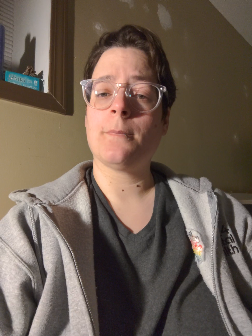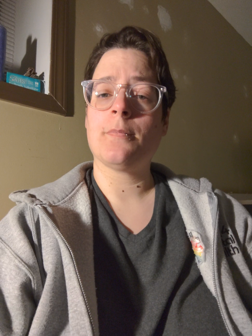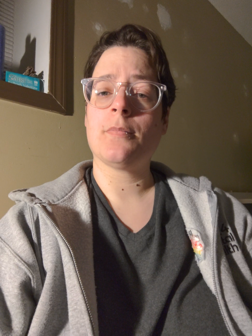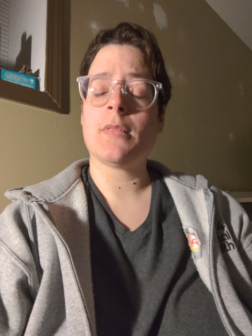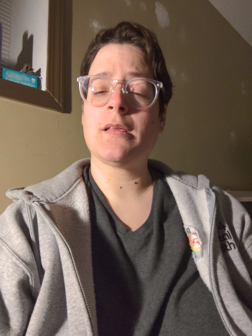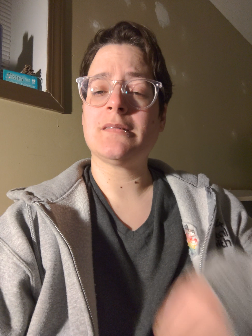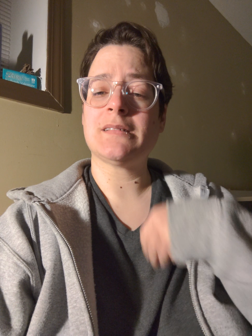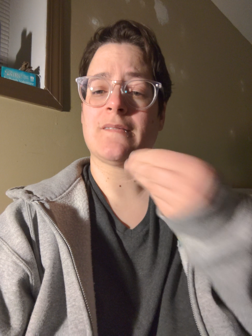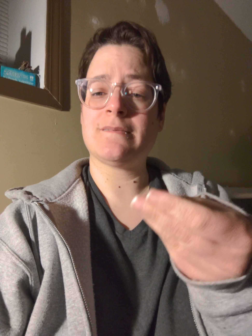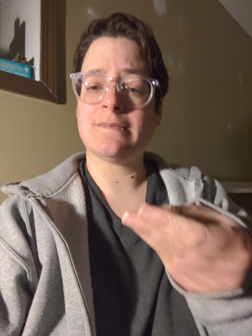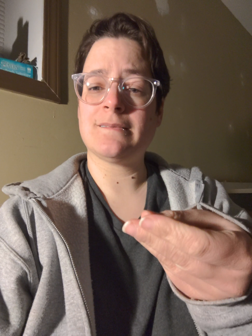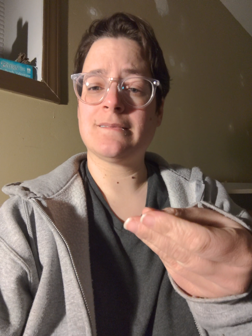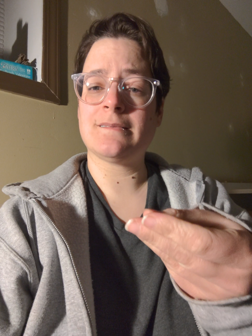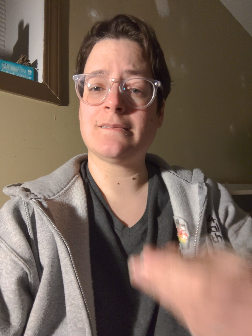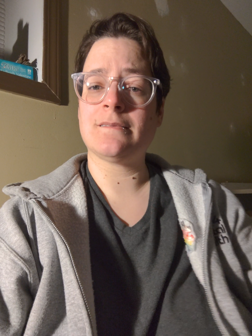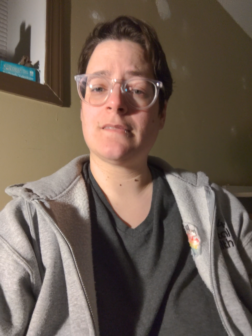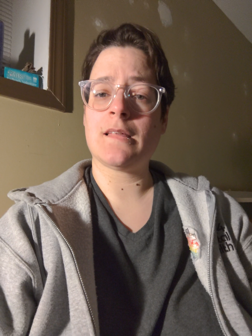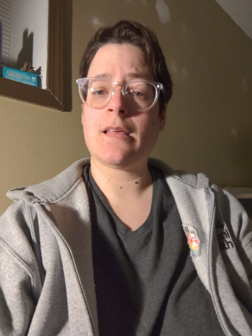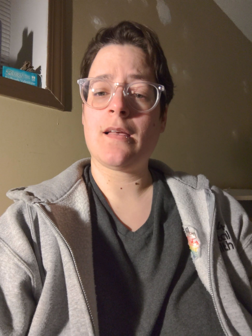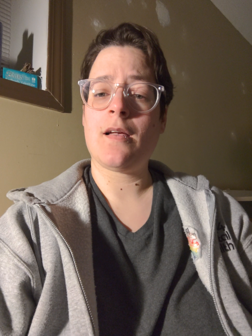give